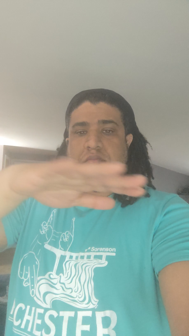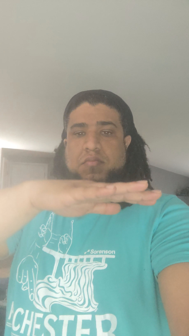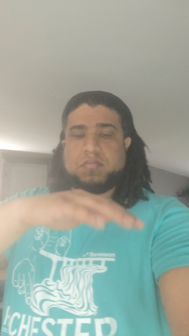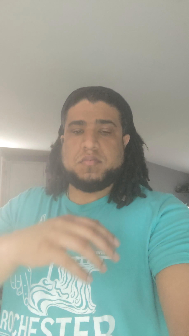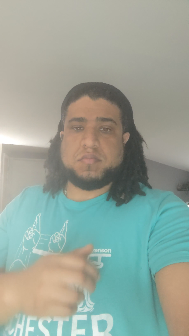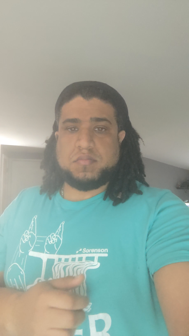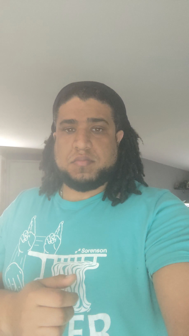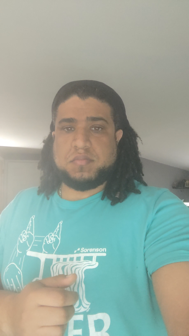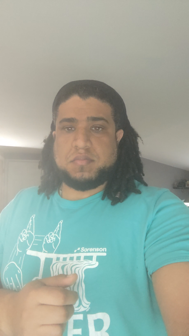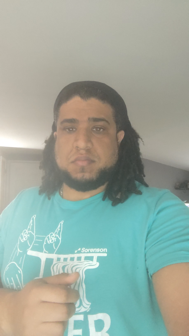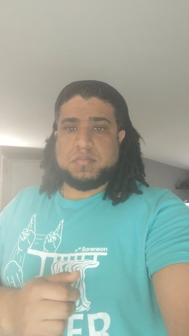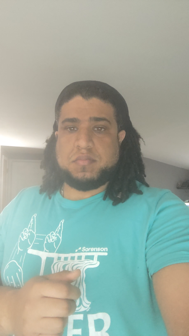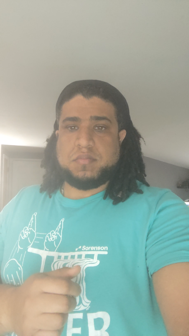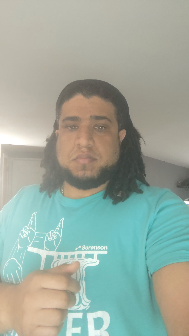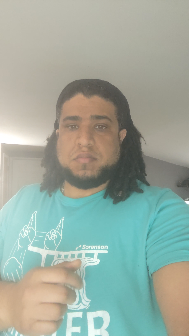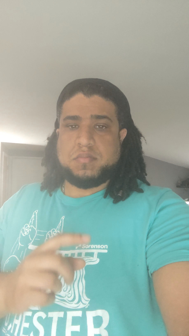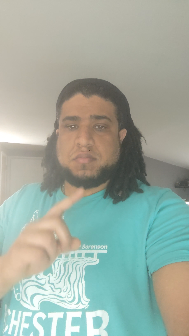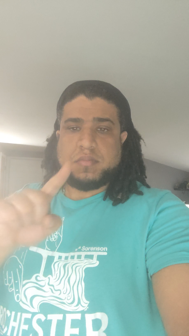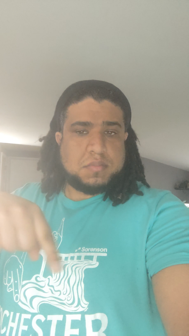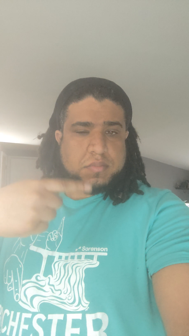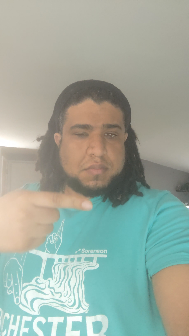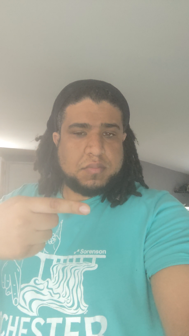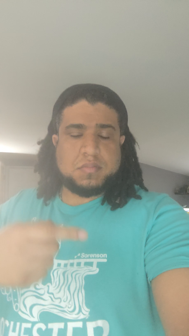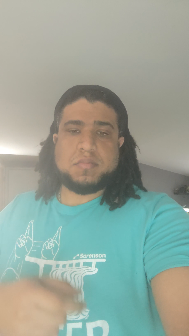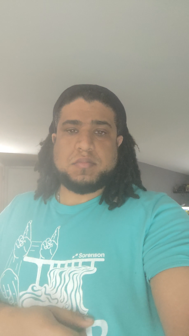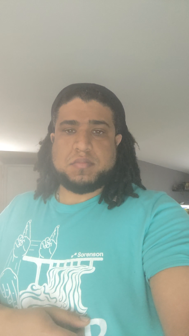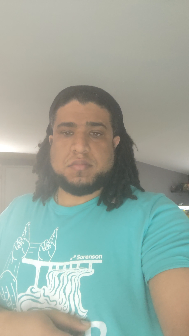about